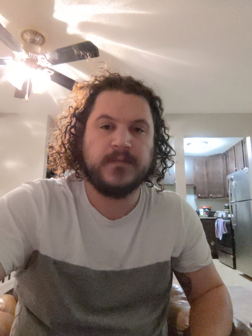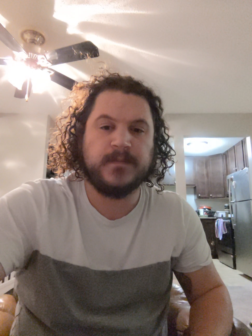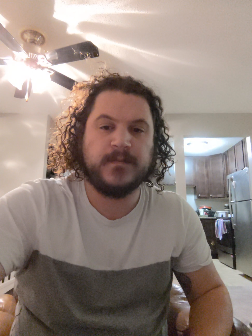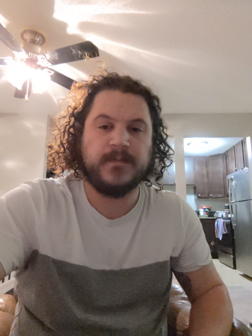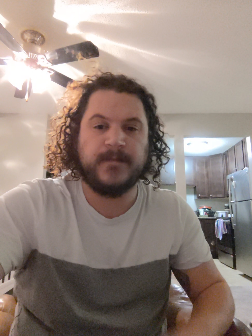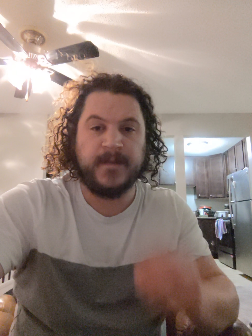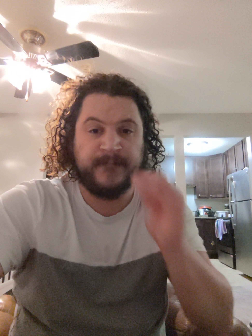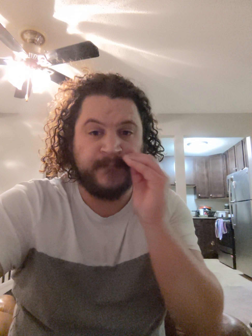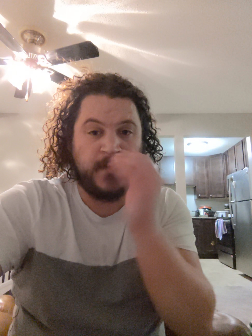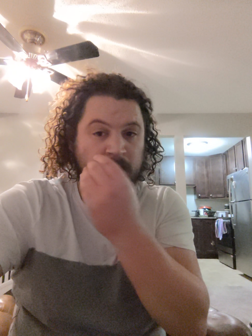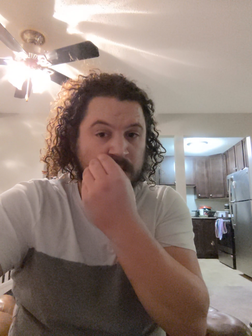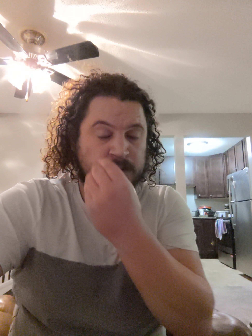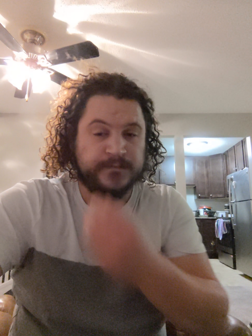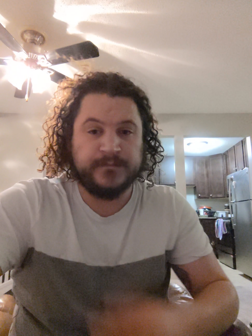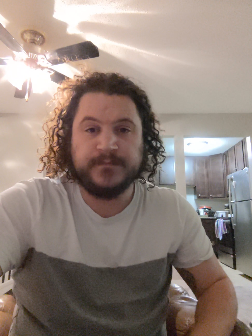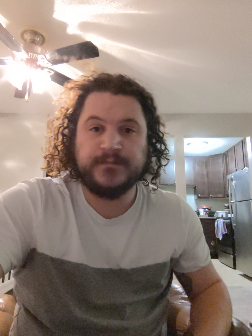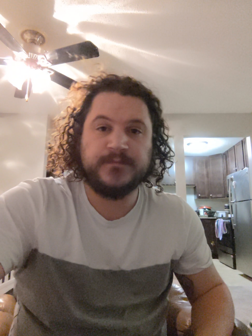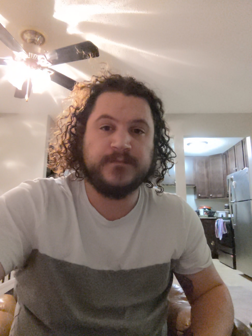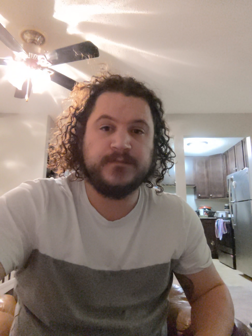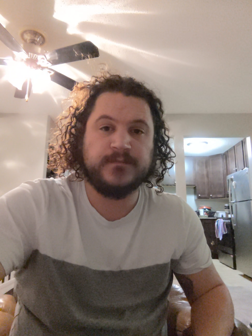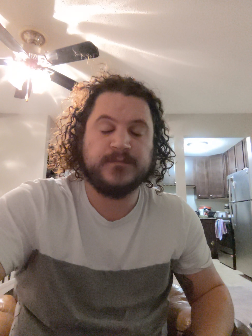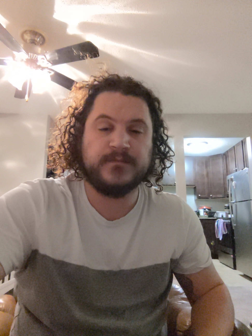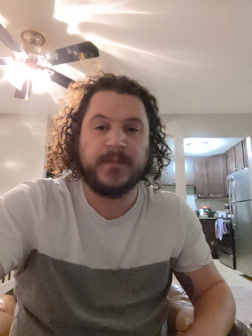flower